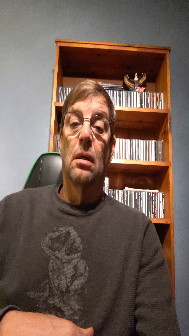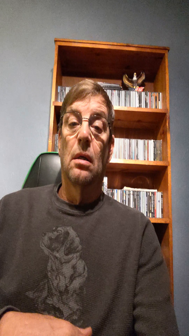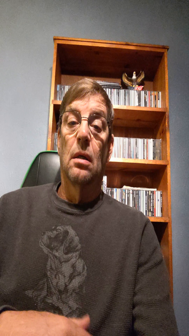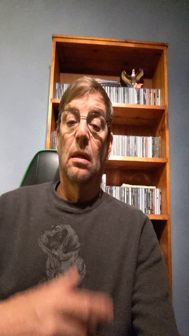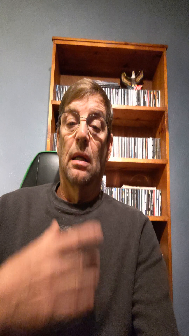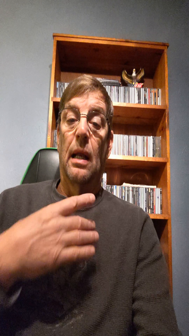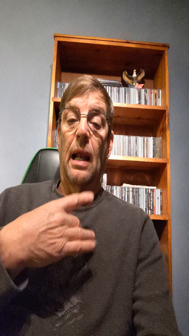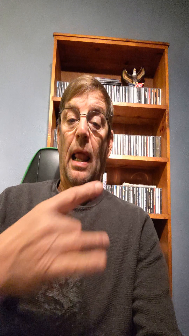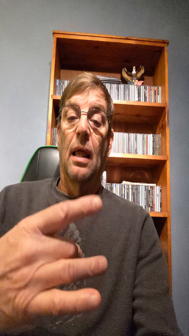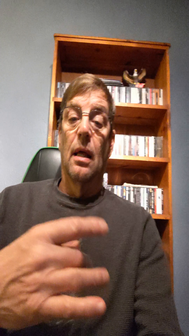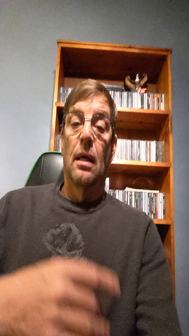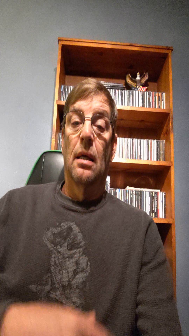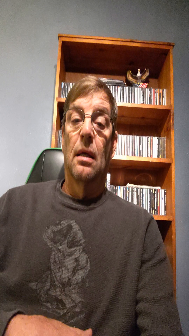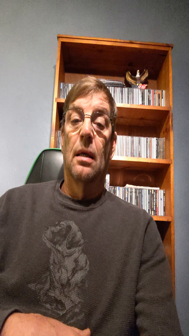like